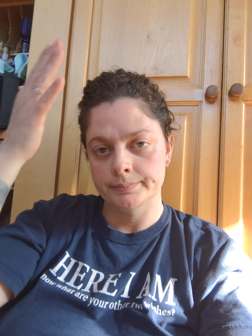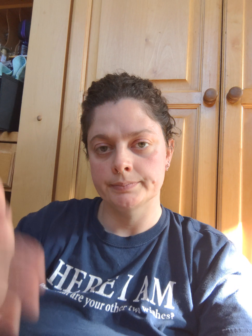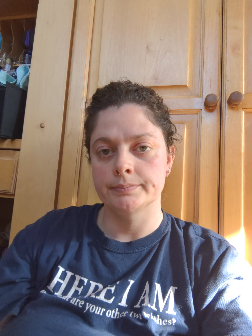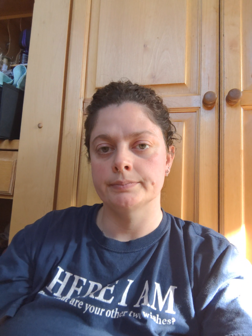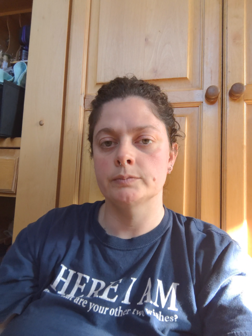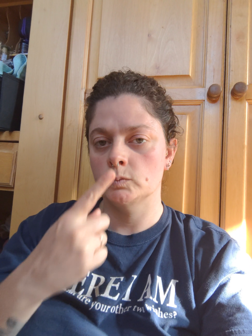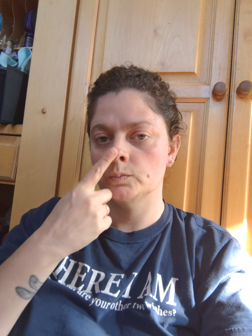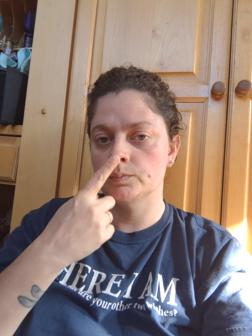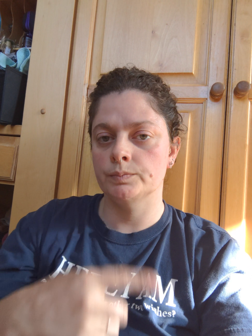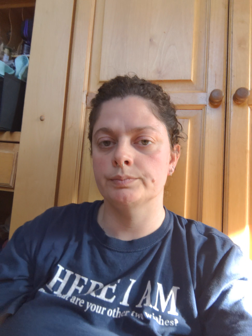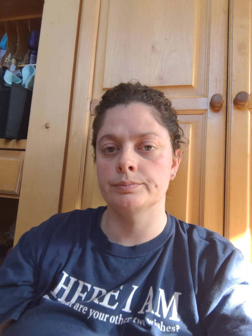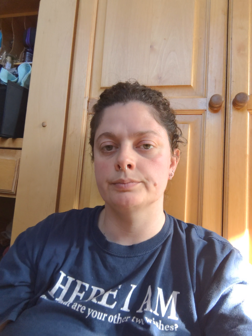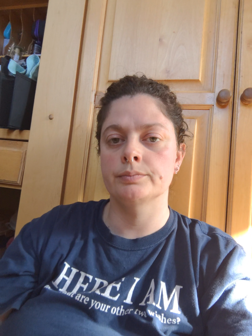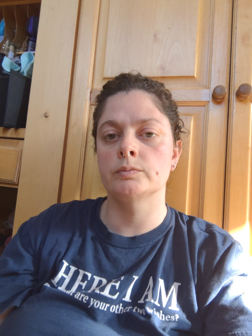nose